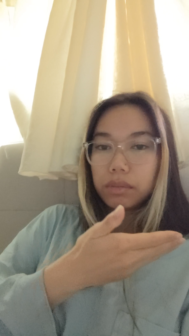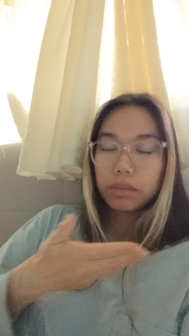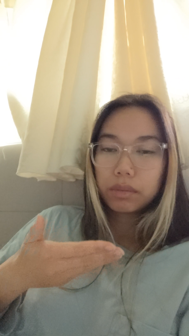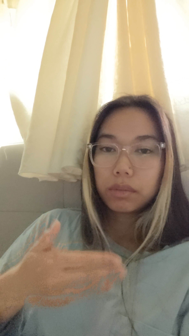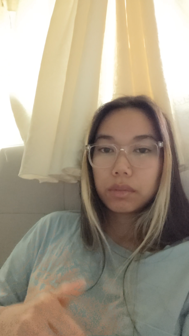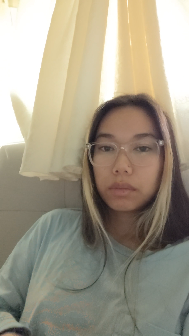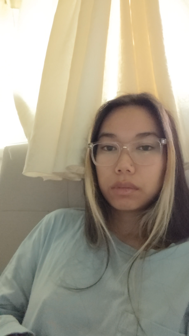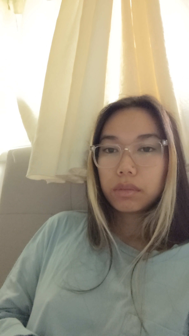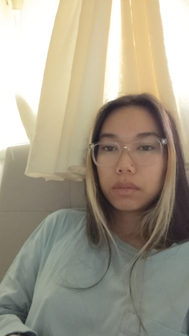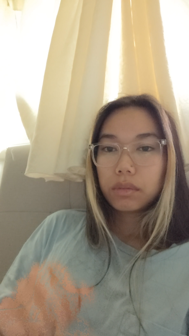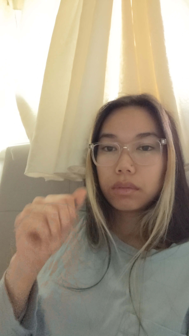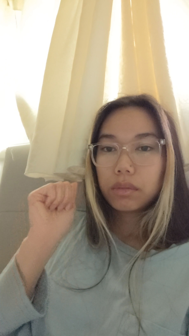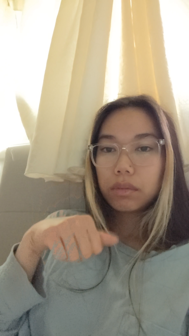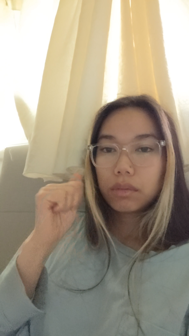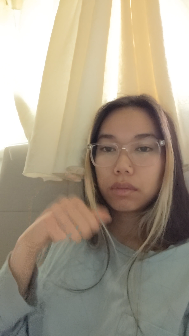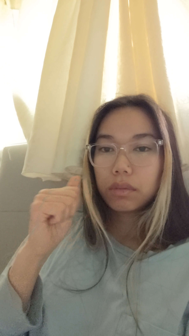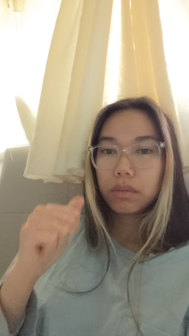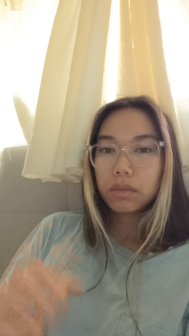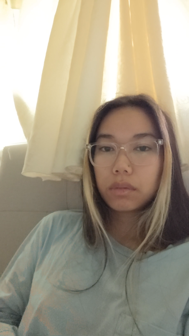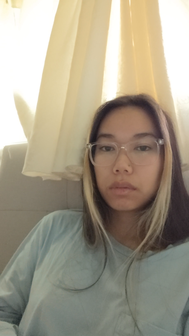rock